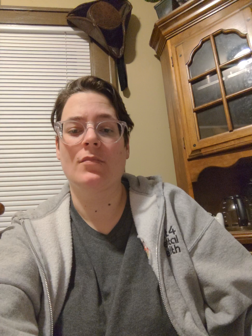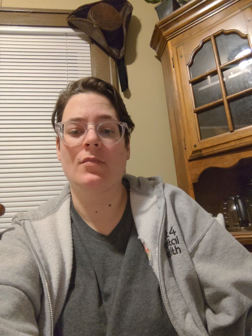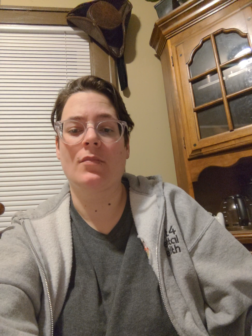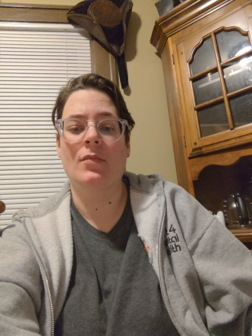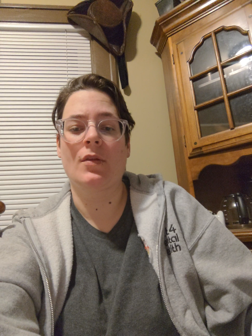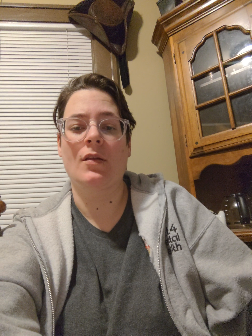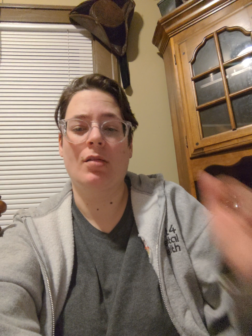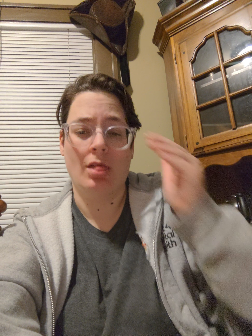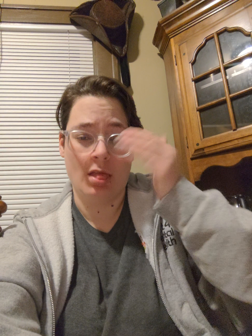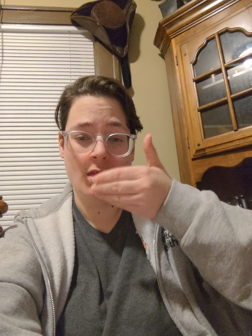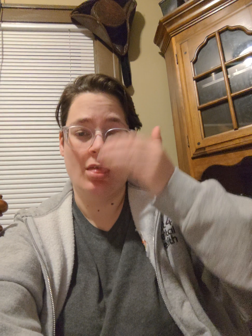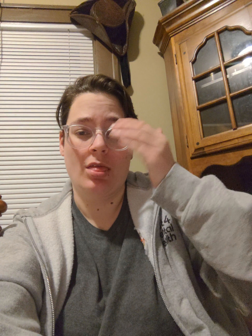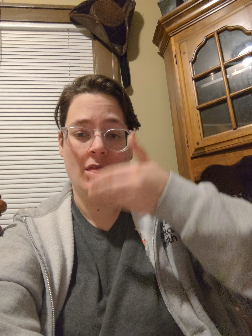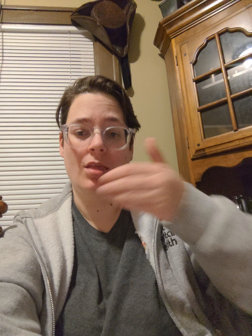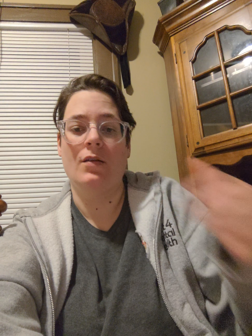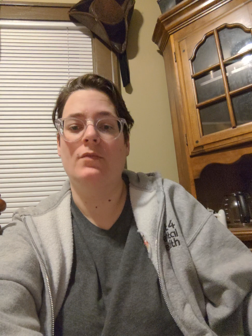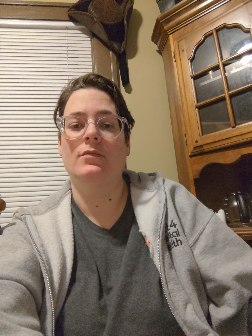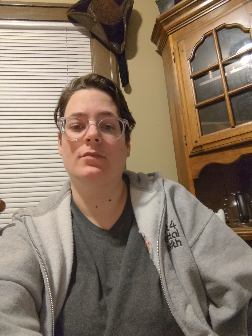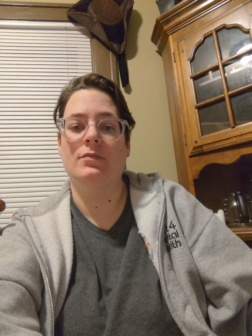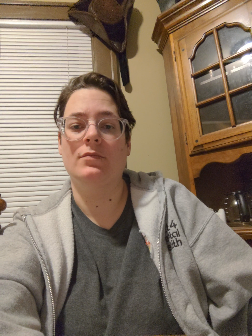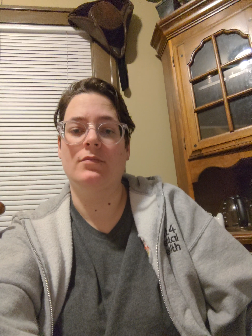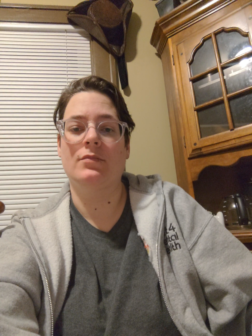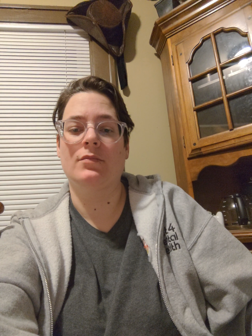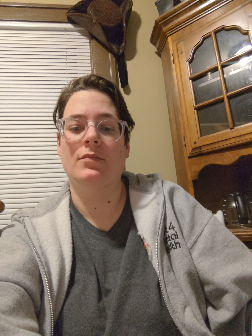sleepy